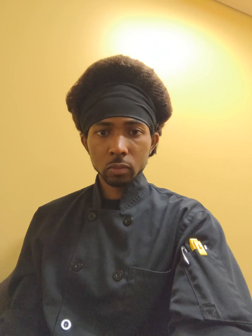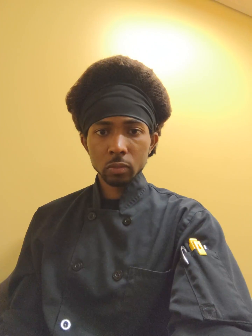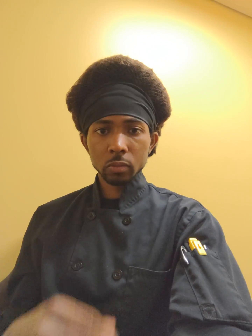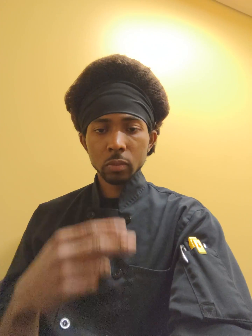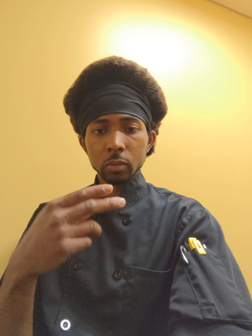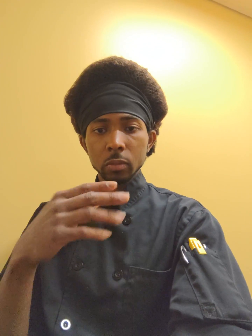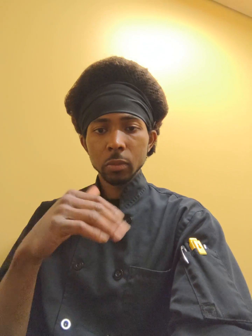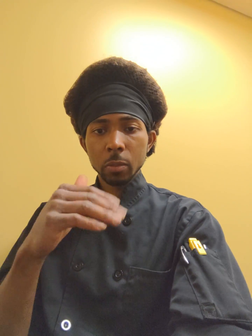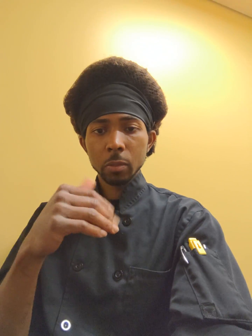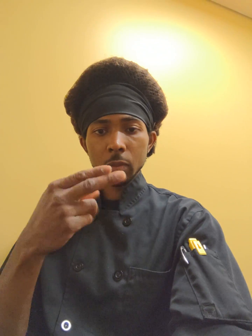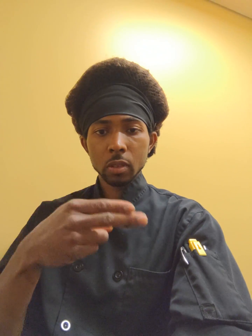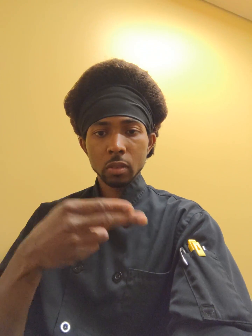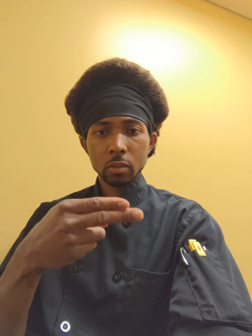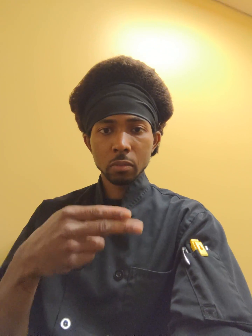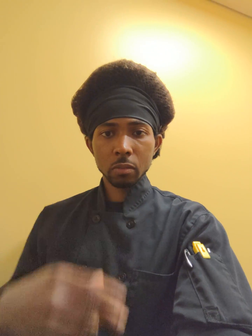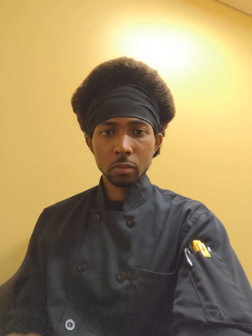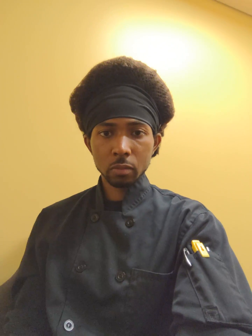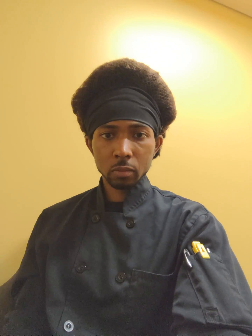pet's name